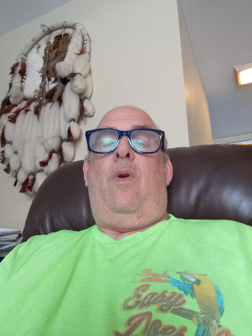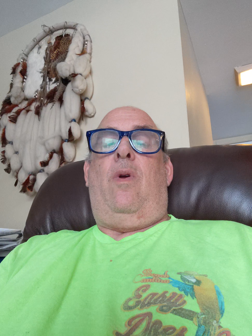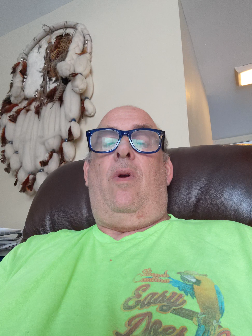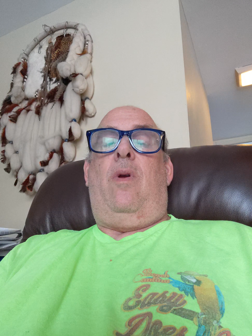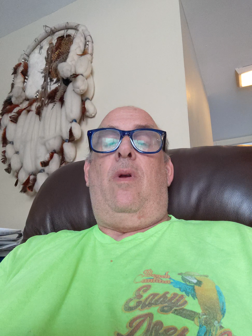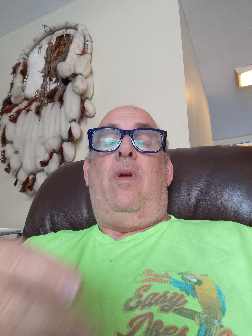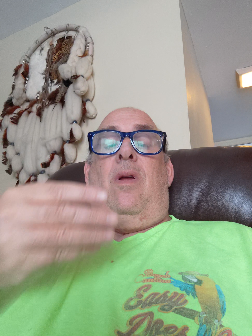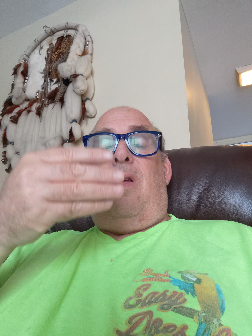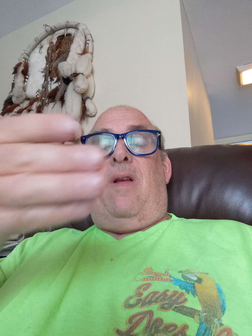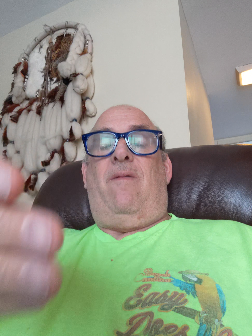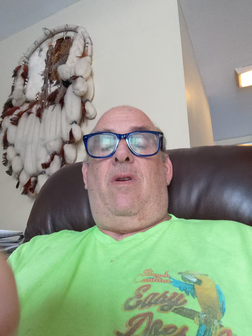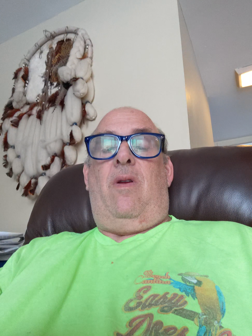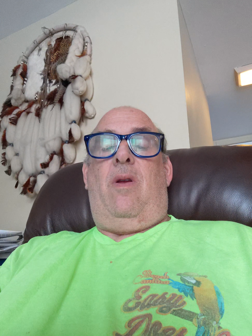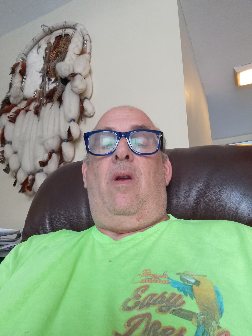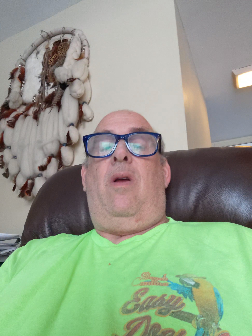give